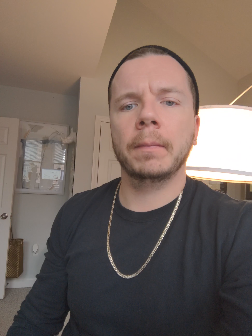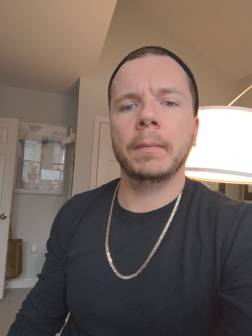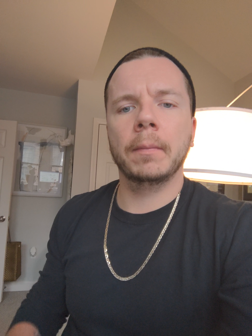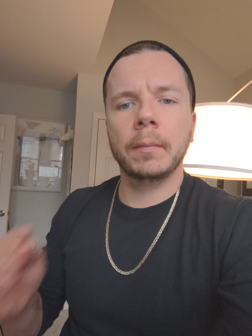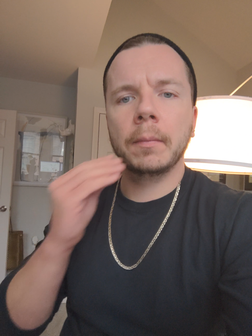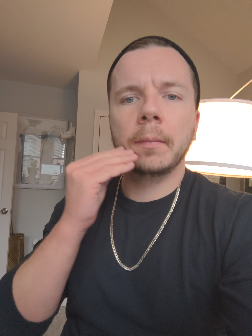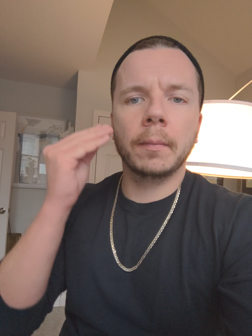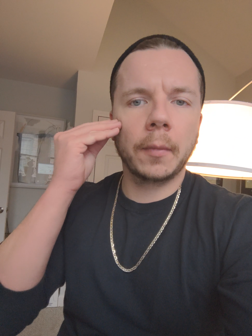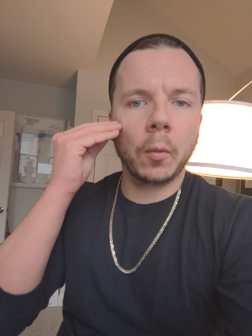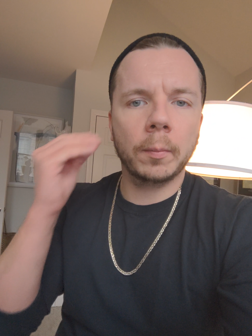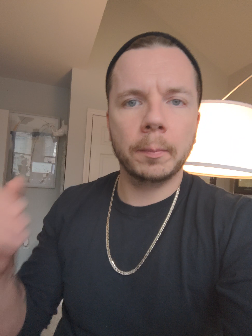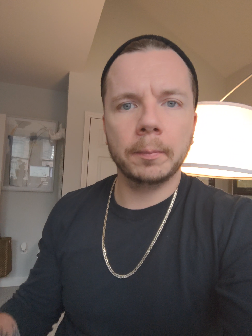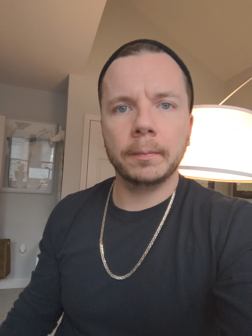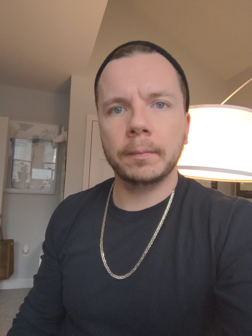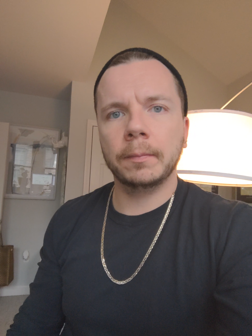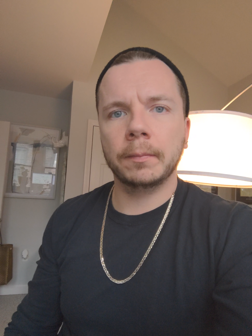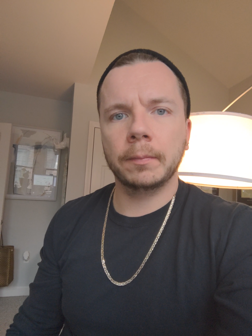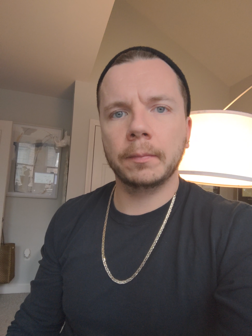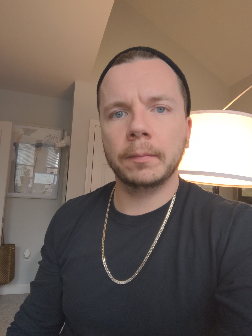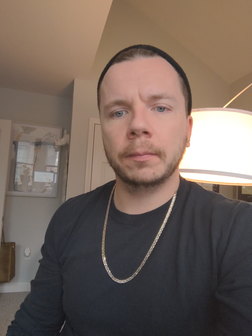home